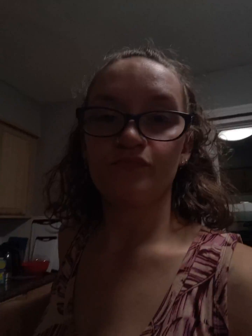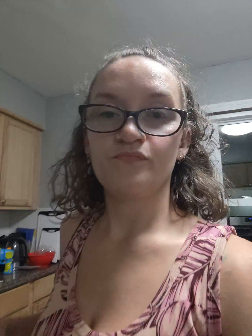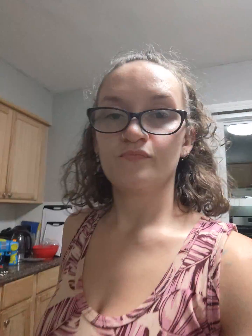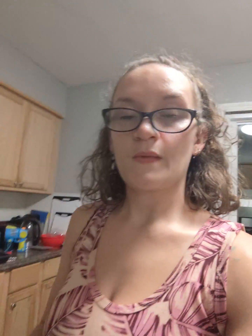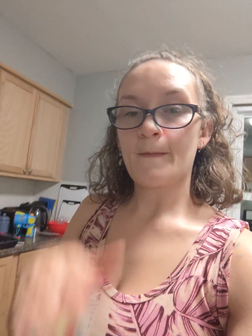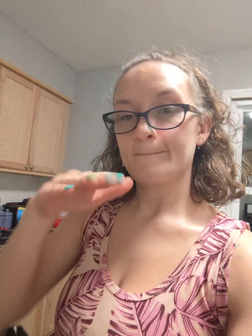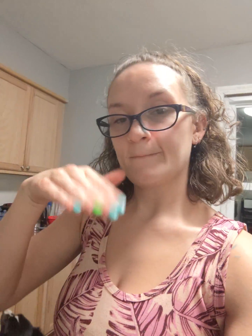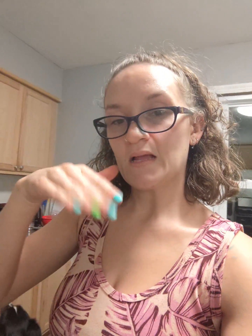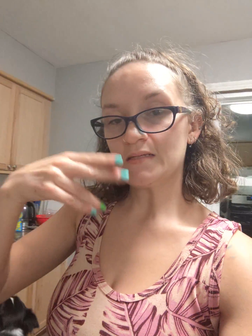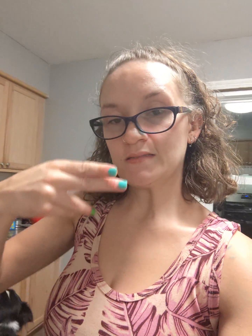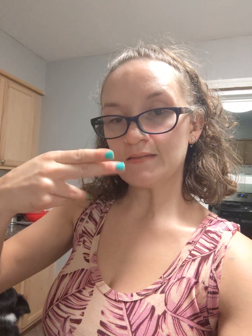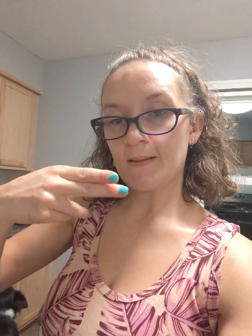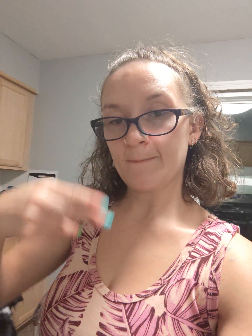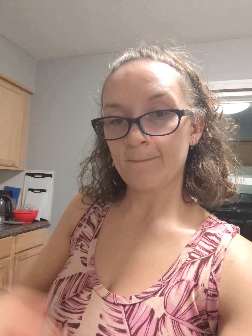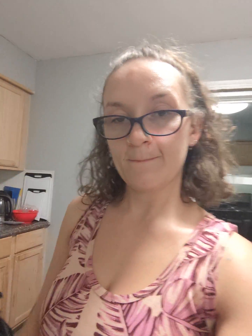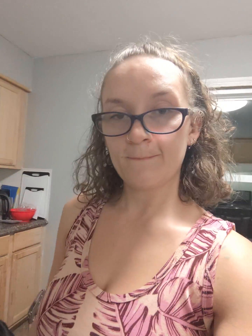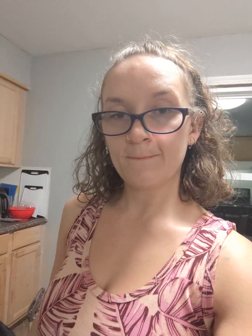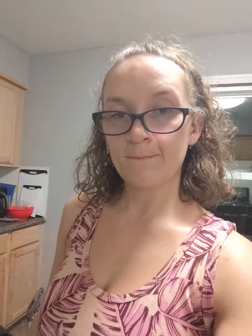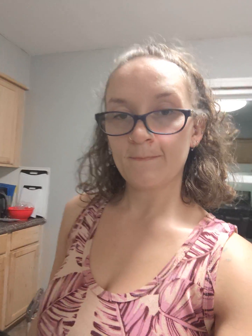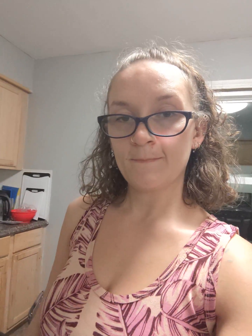pet's name